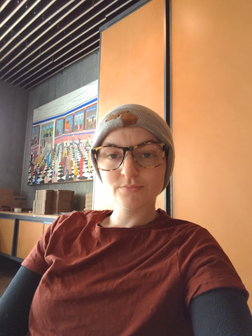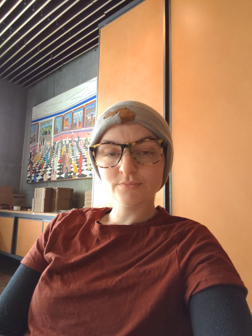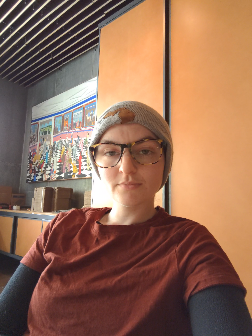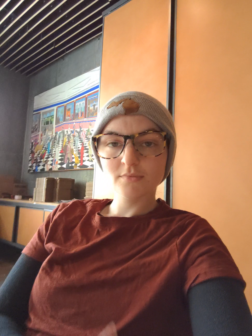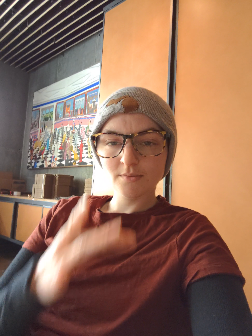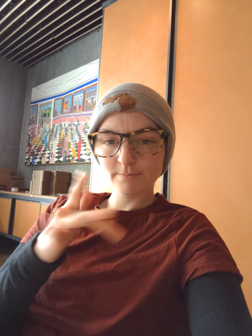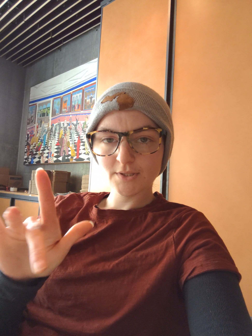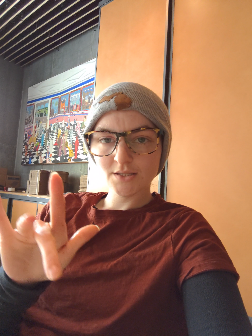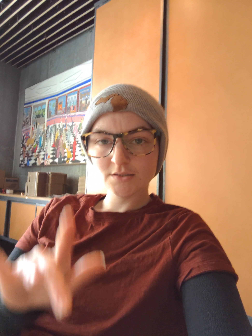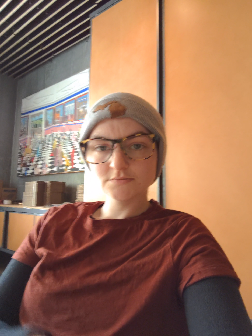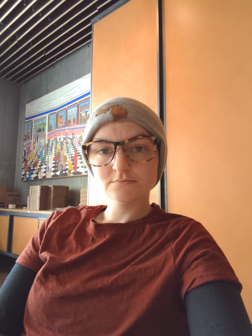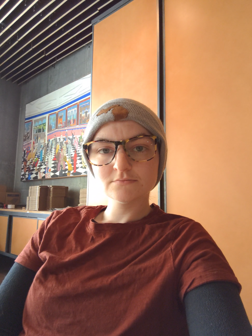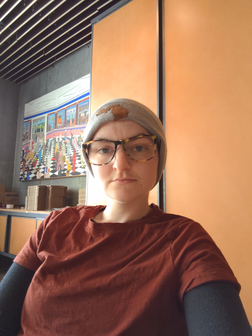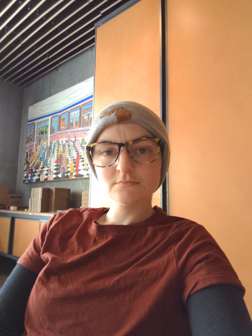empty